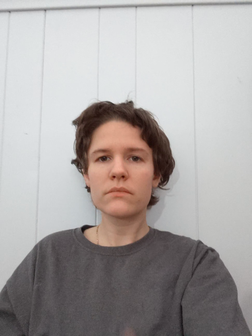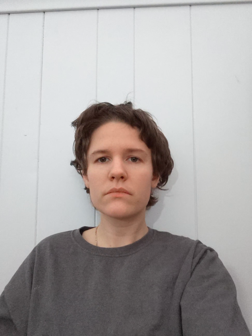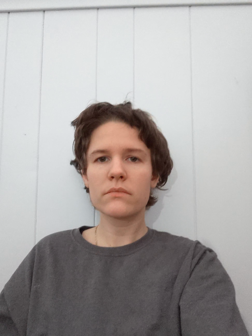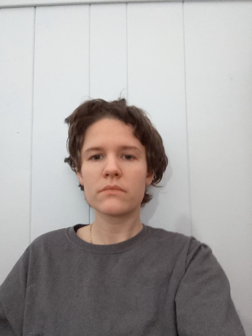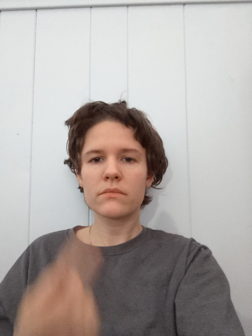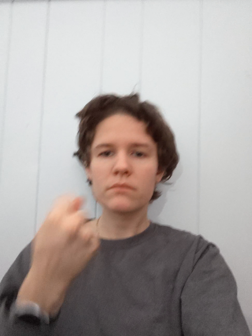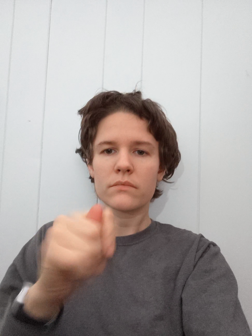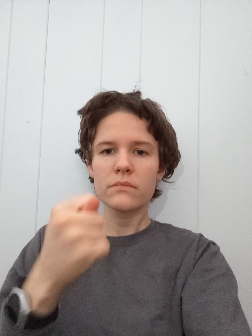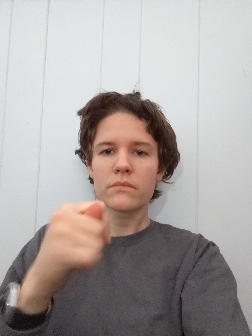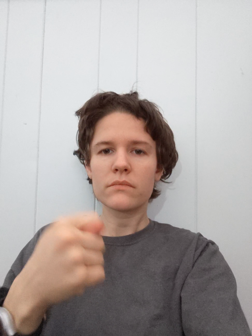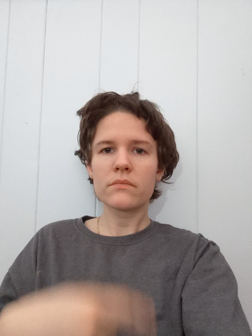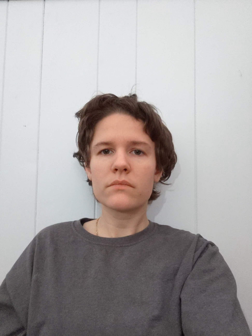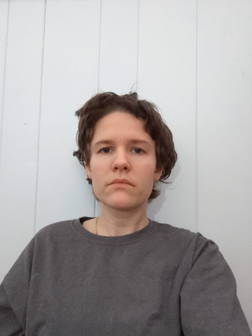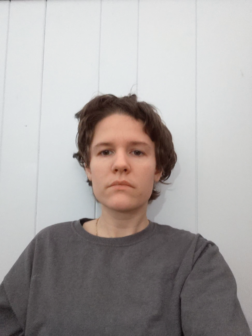toy